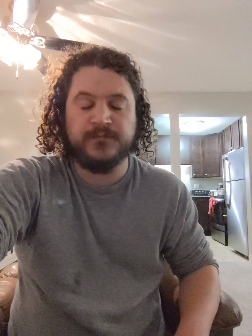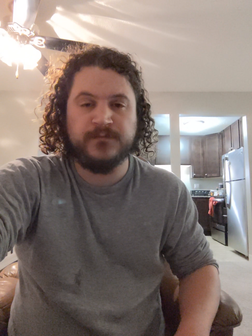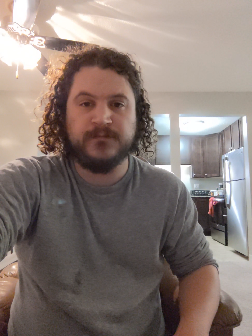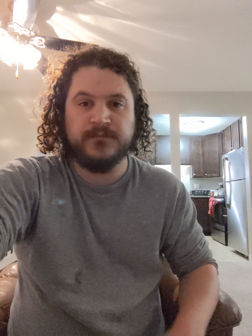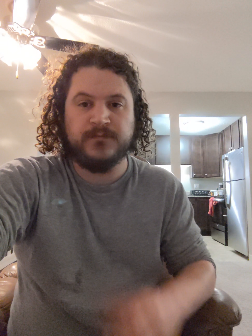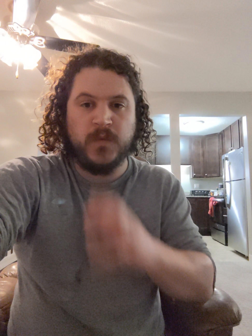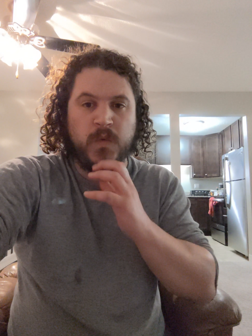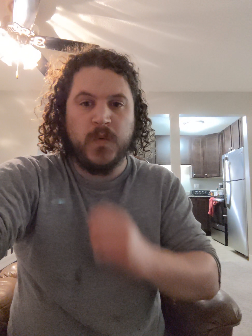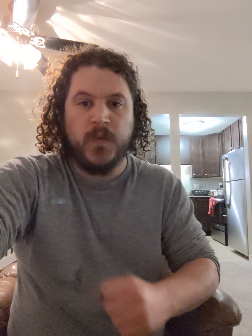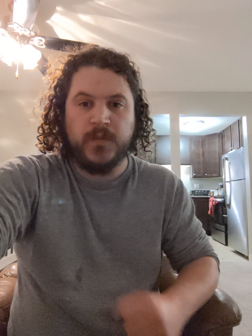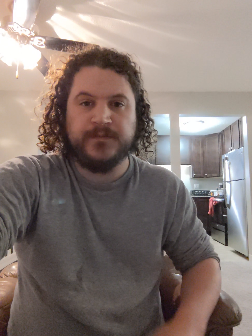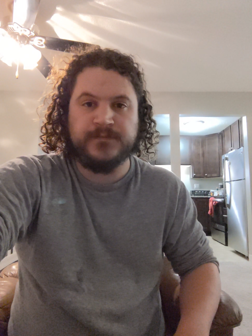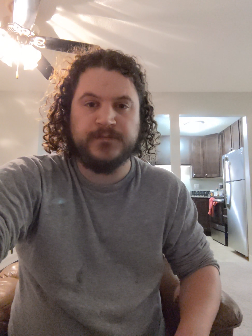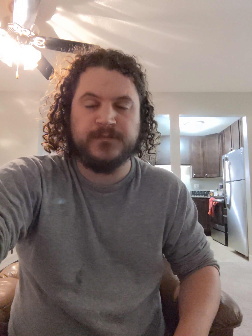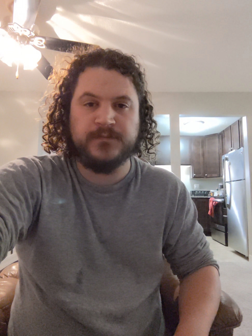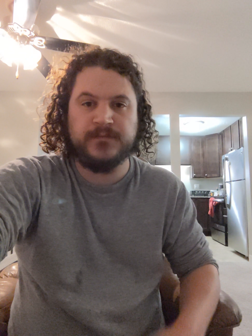old